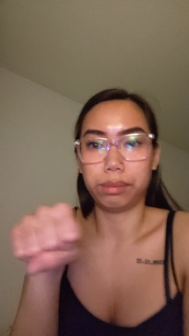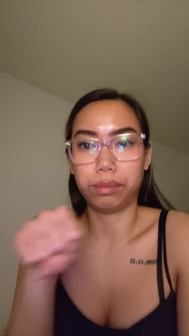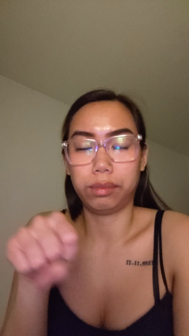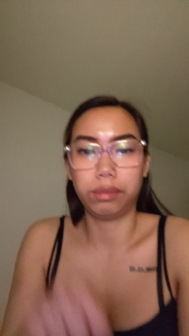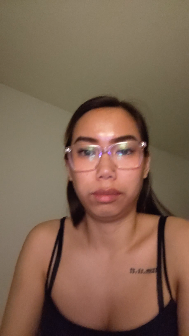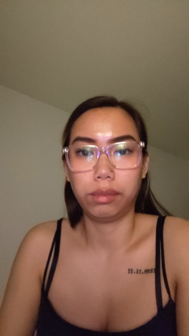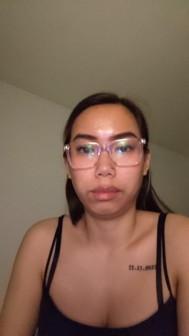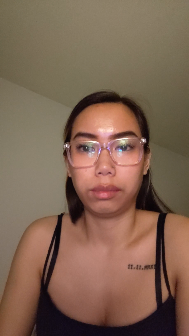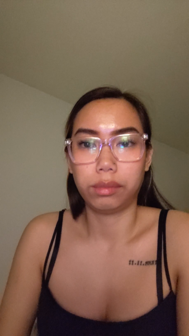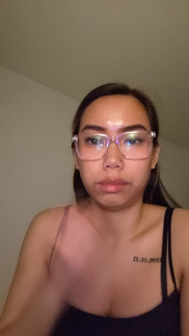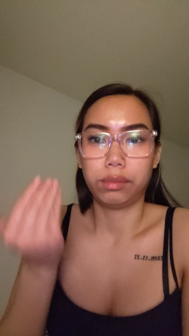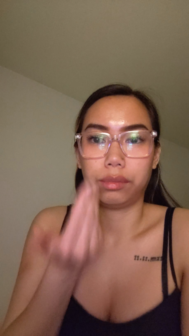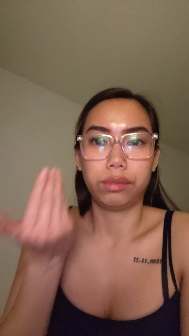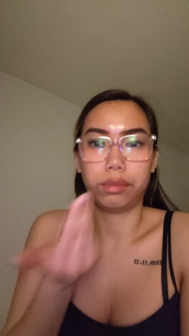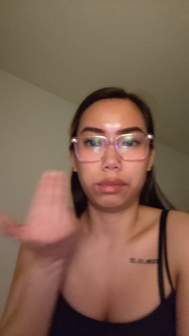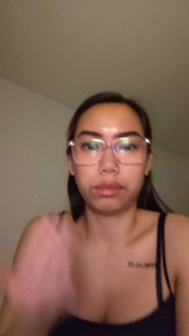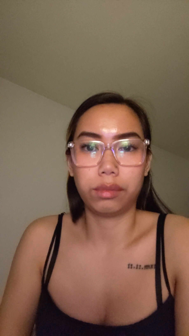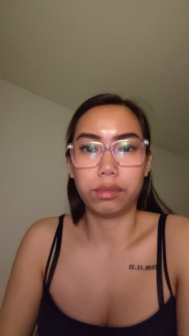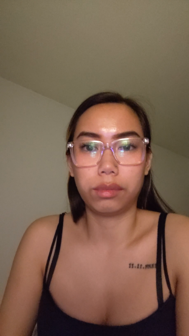new